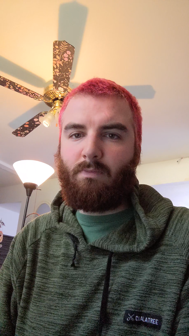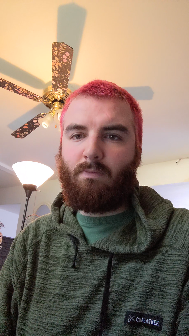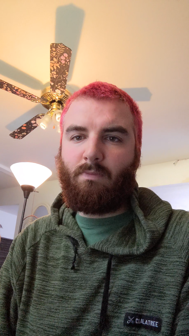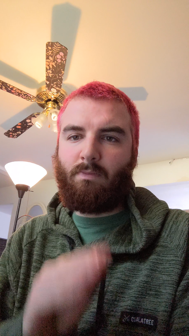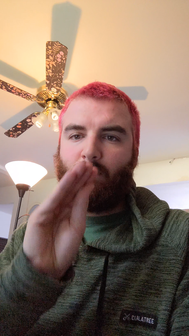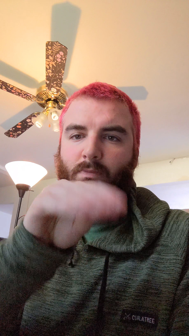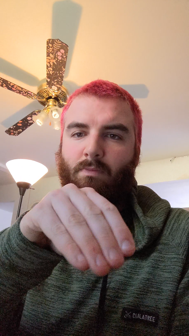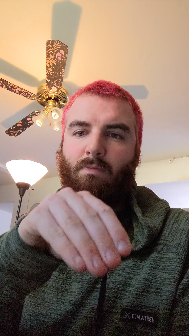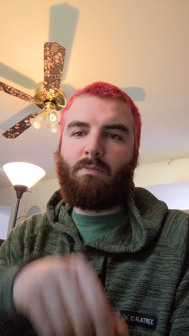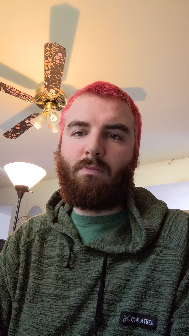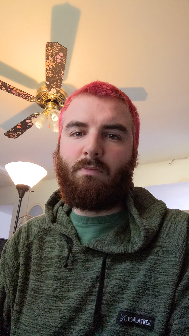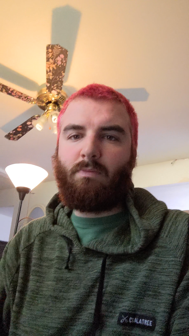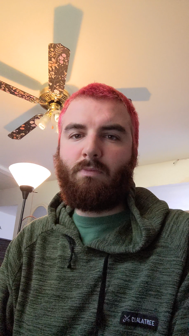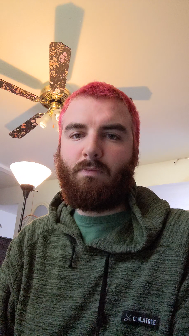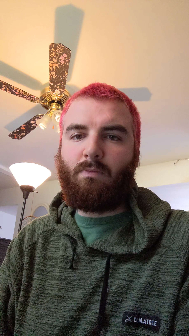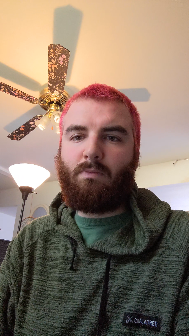put